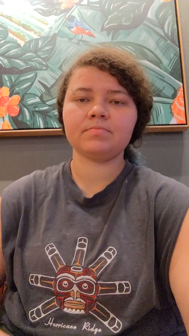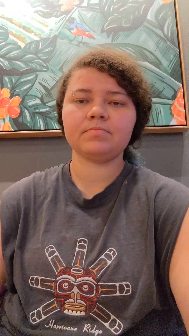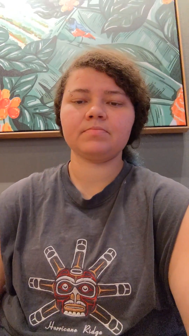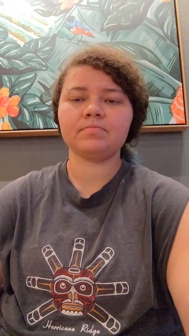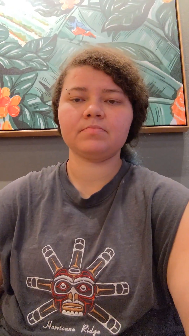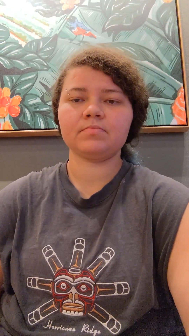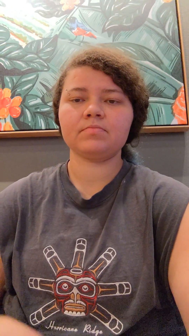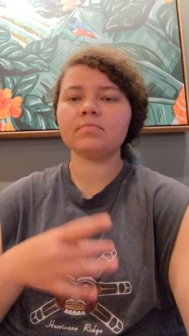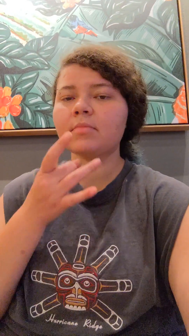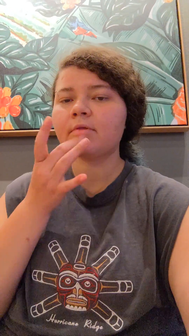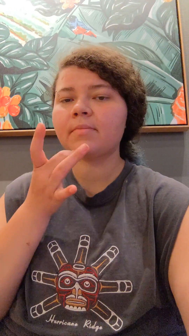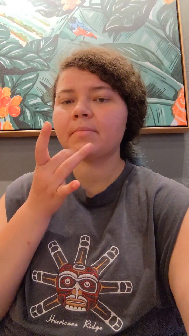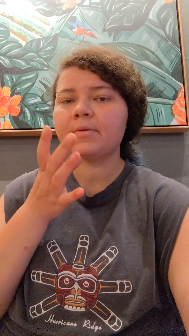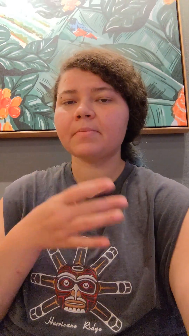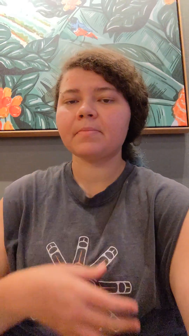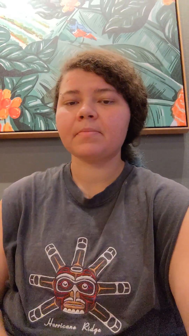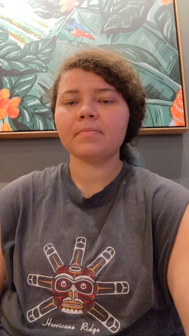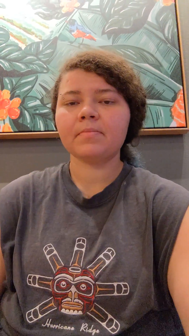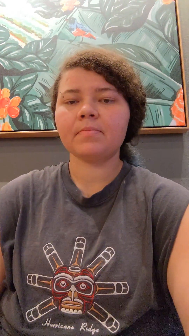light bulb